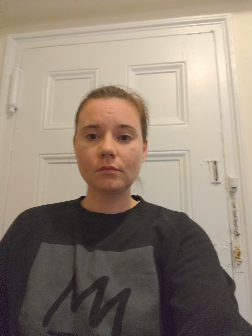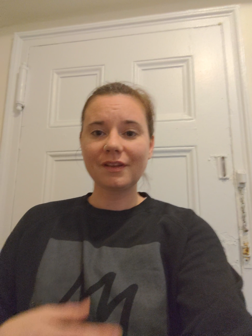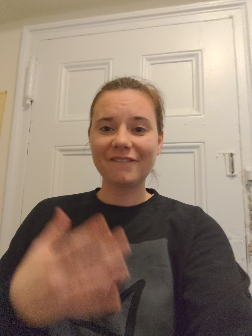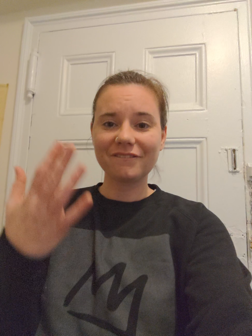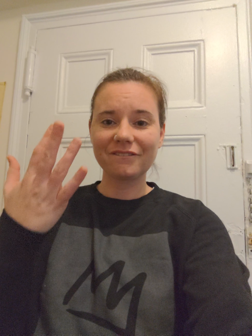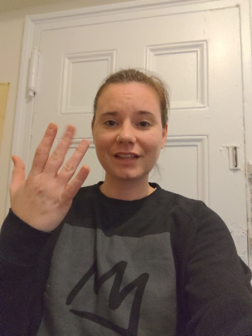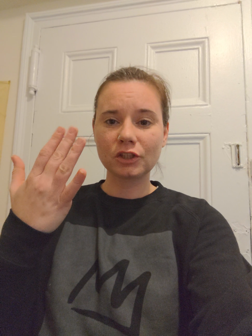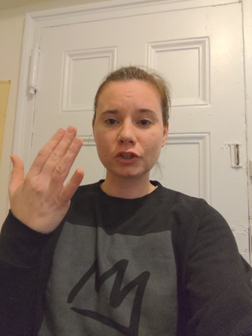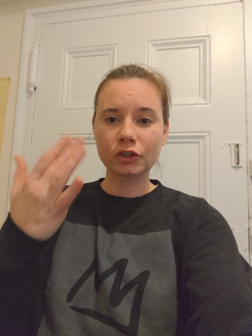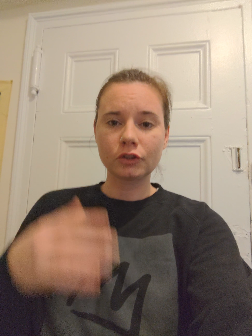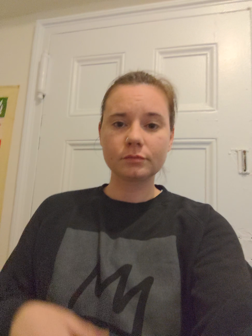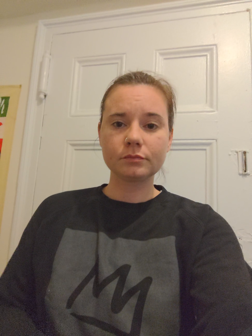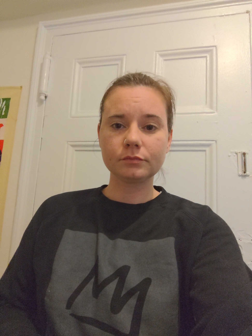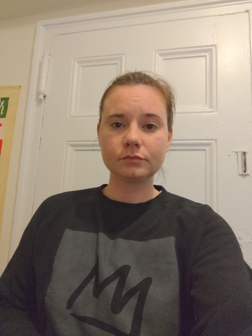finger